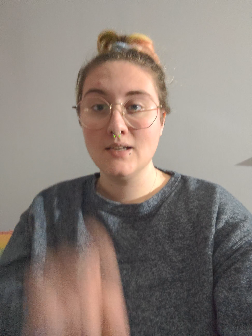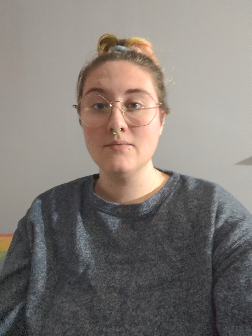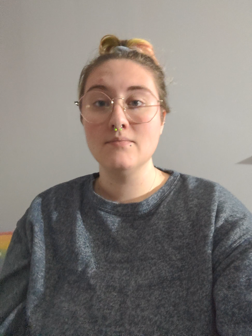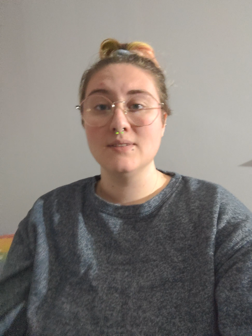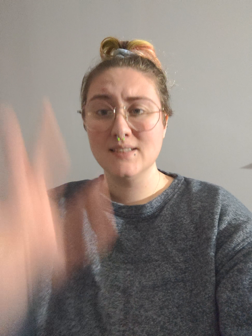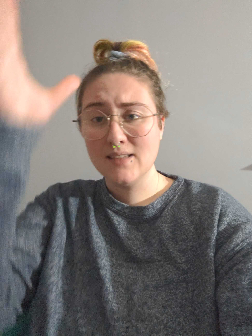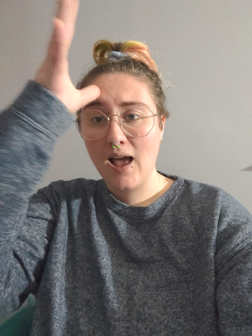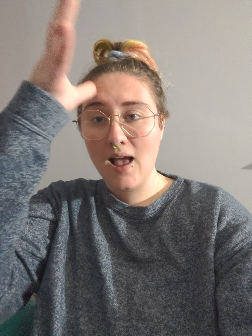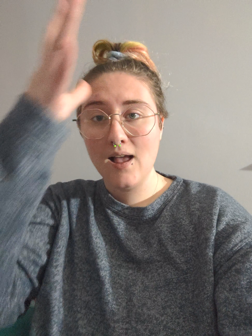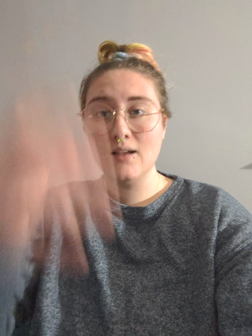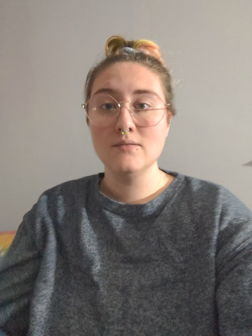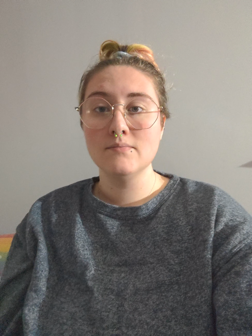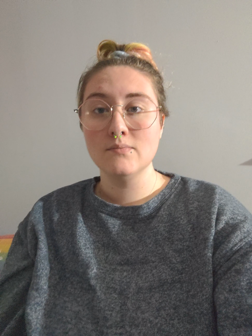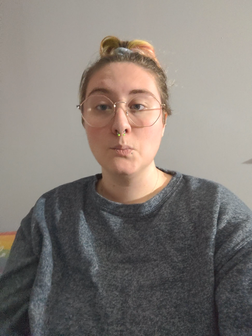dad